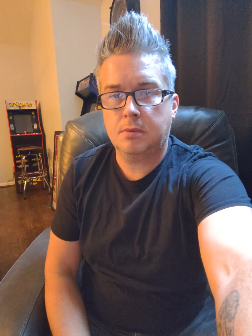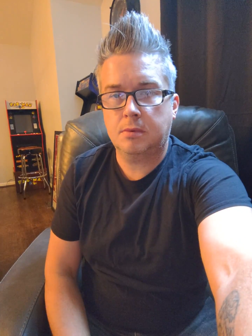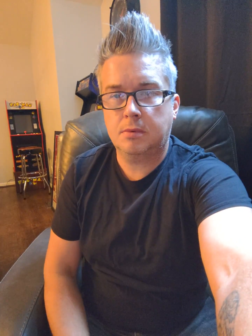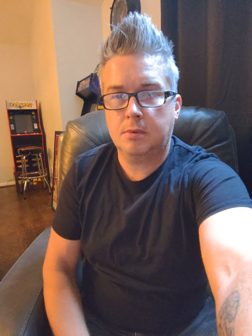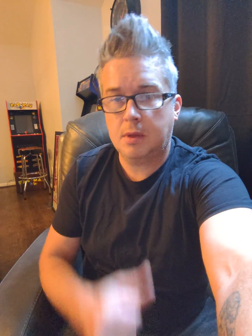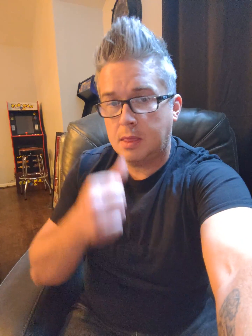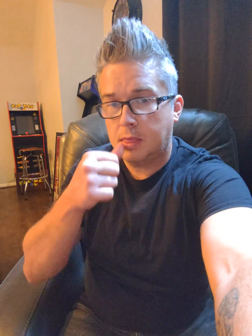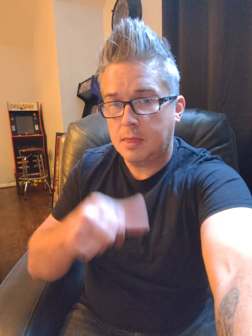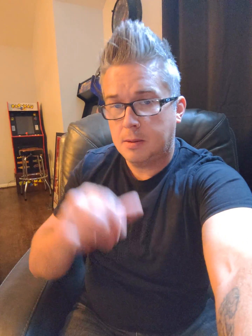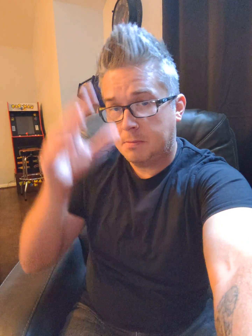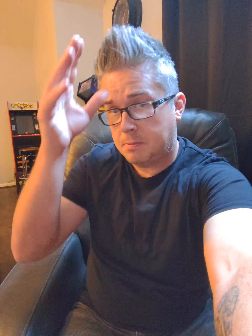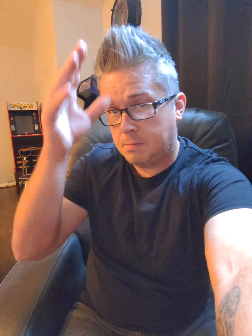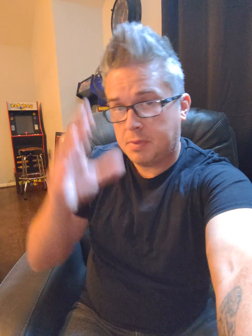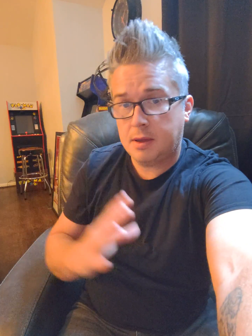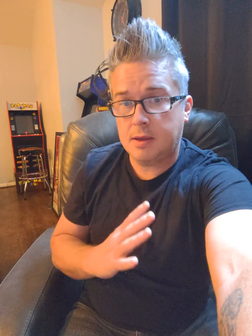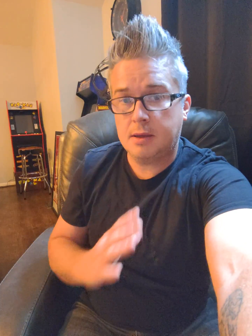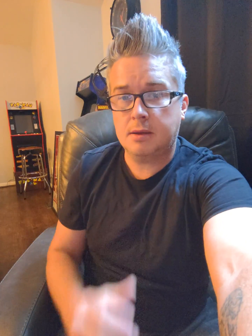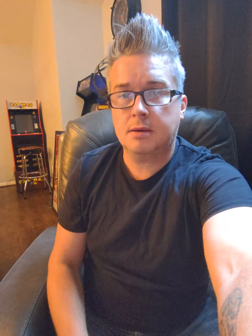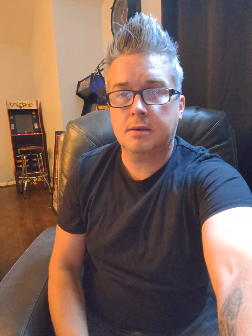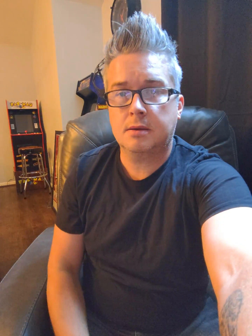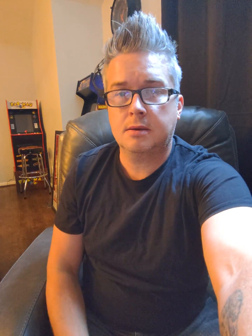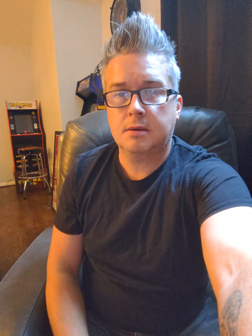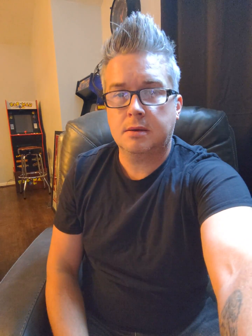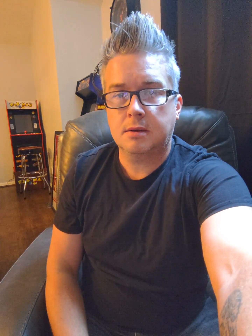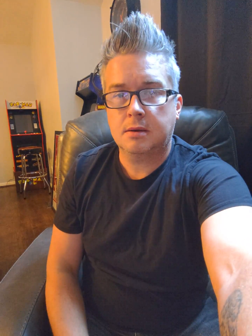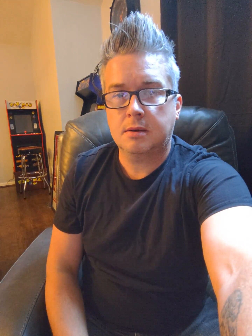mailman